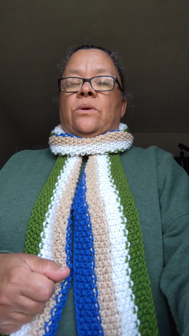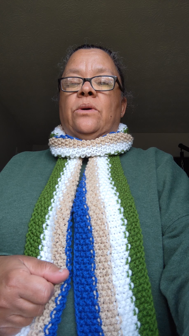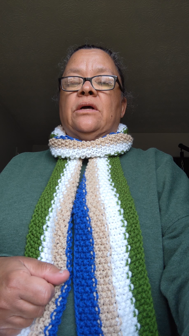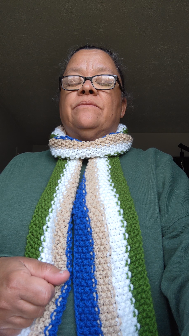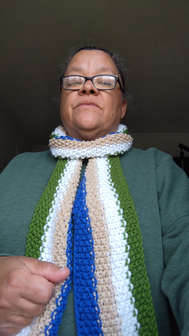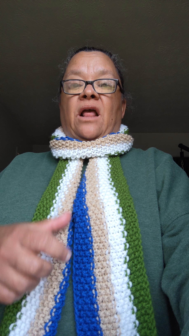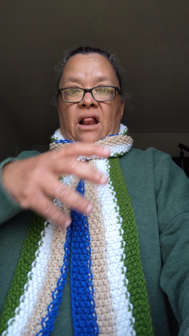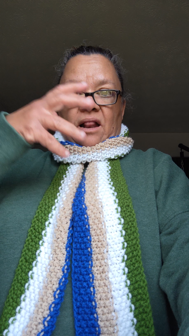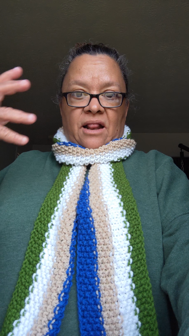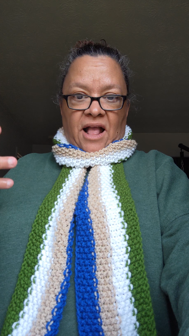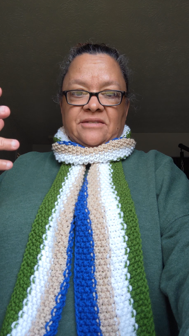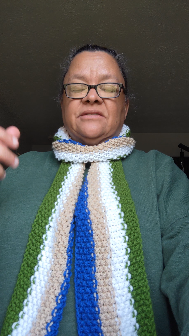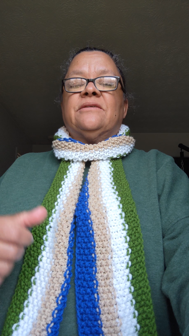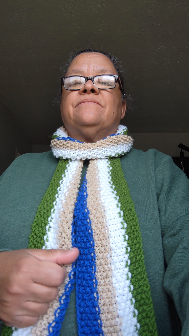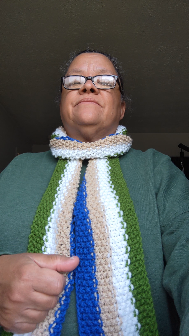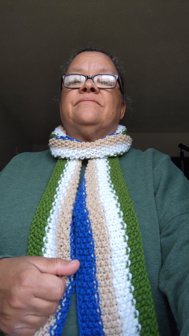a lot